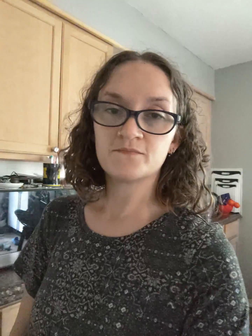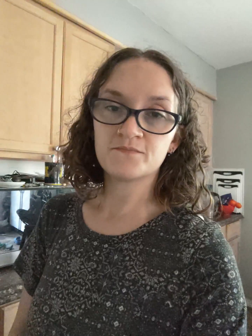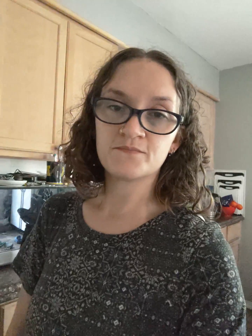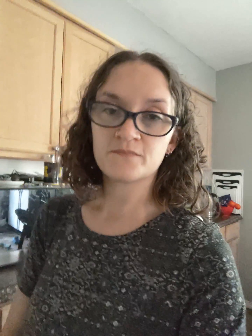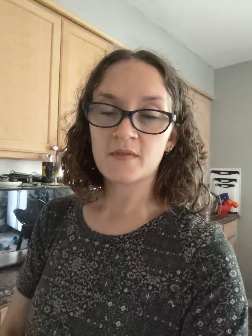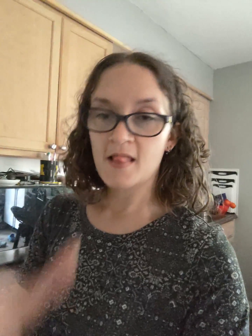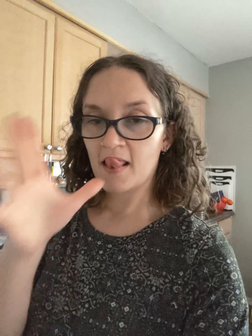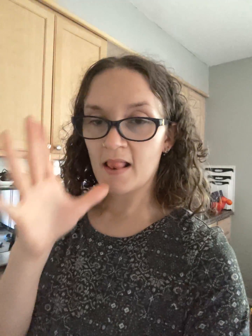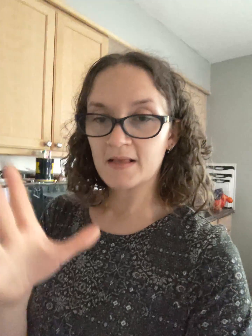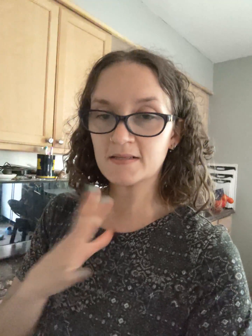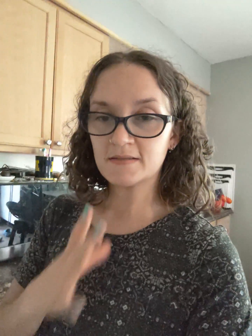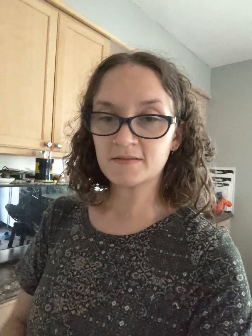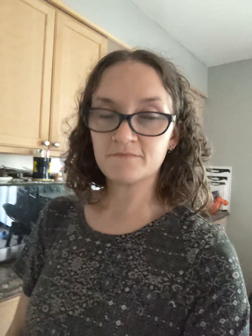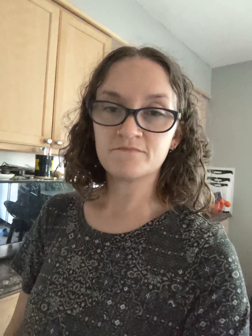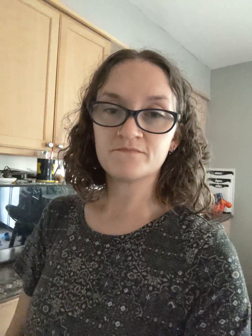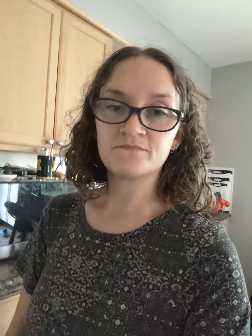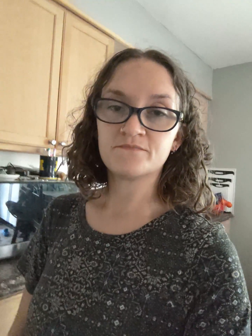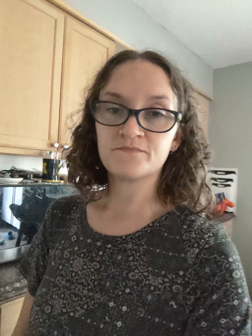lady